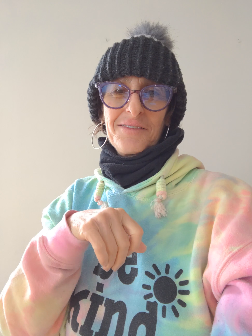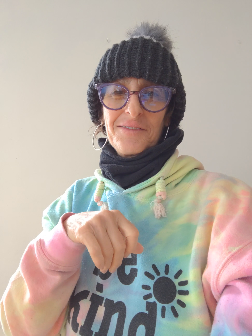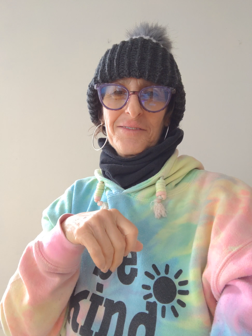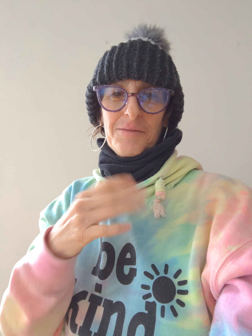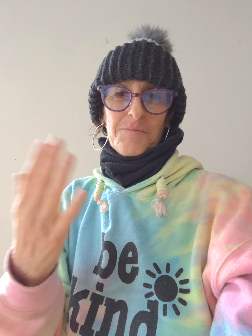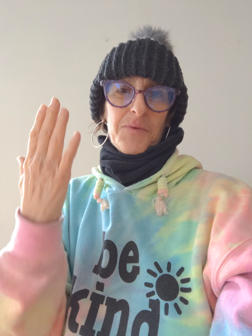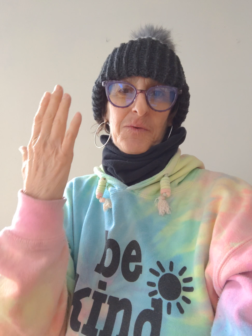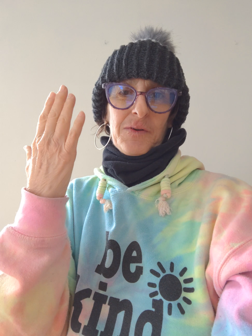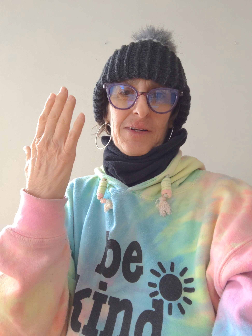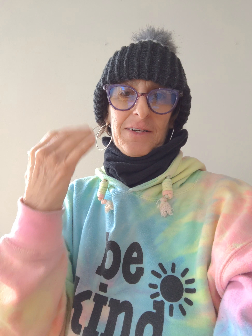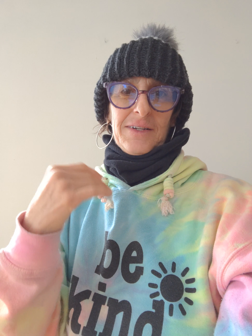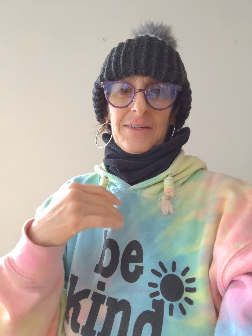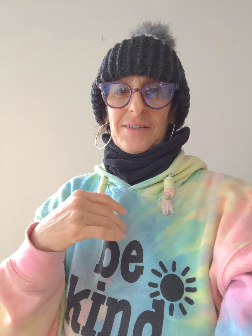morning